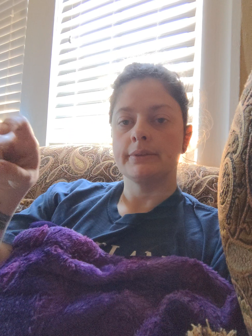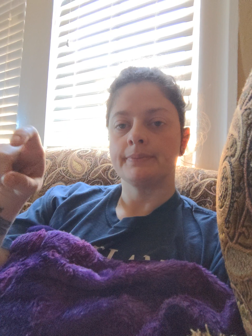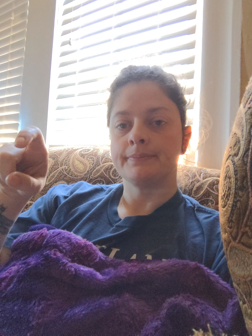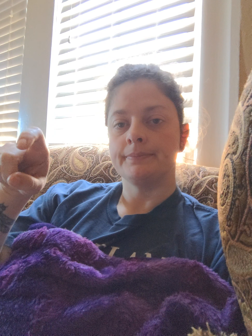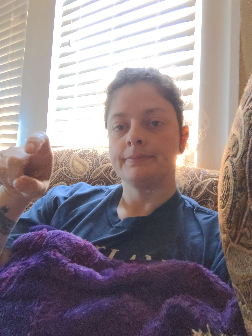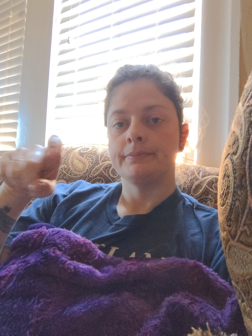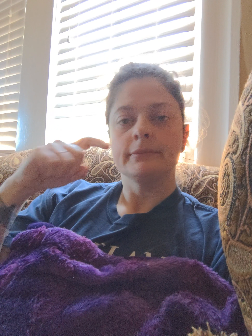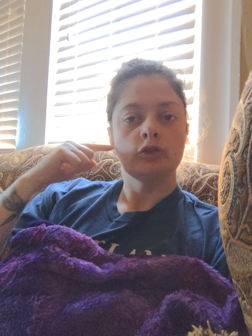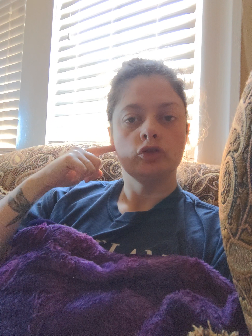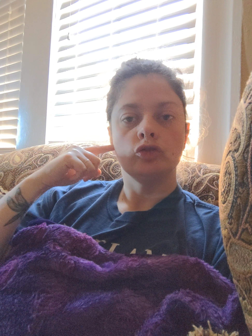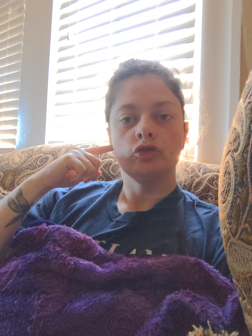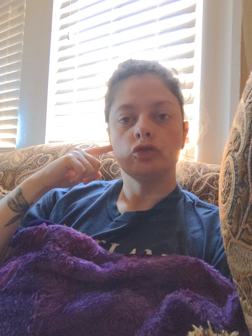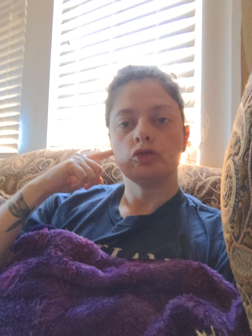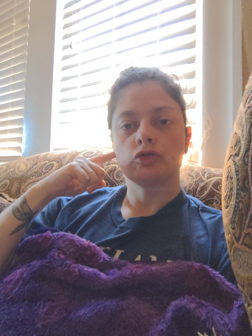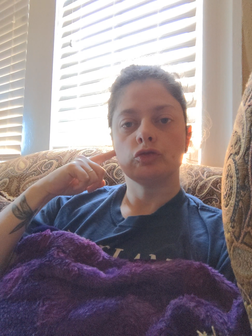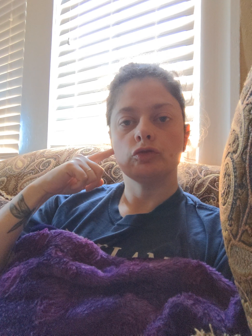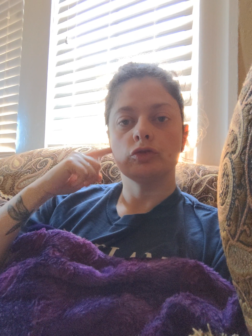hear